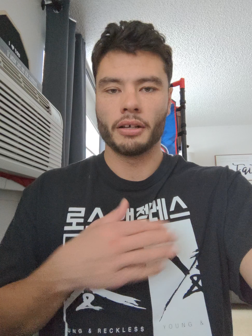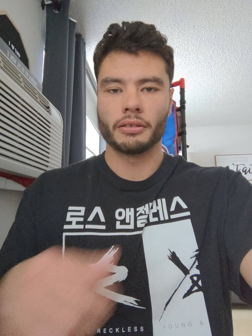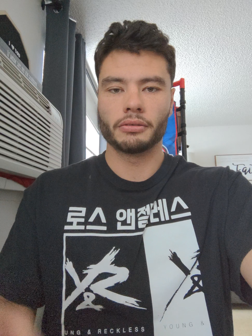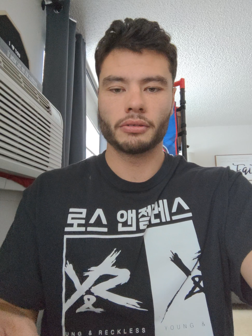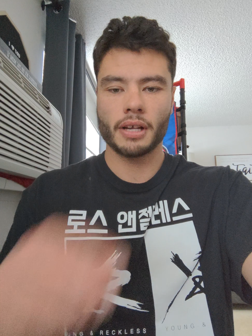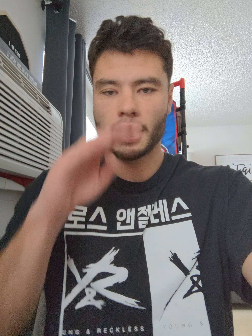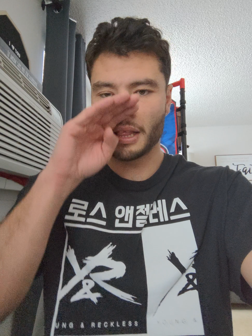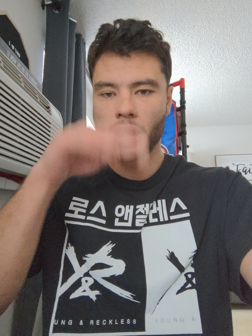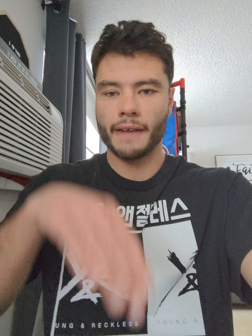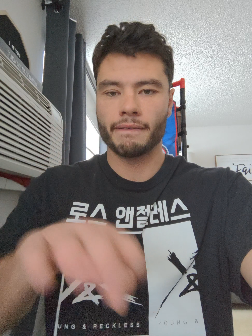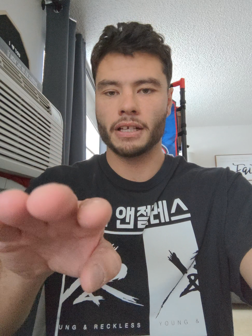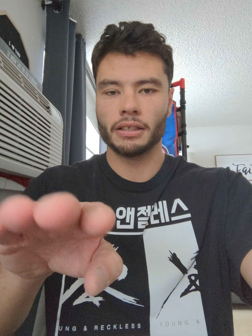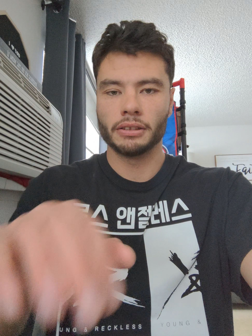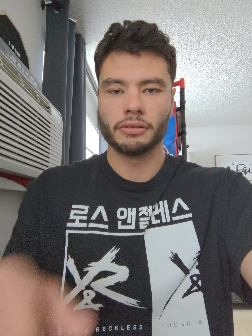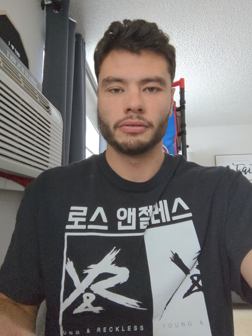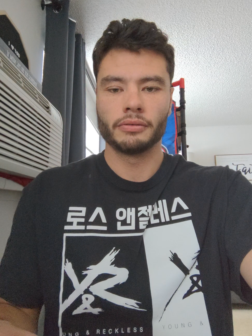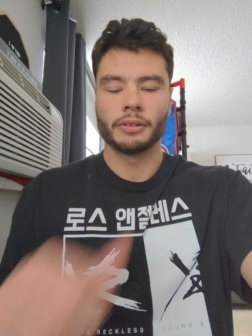elephant